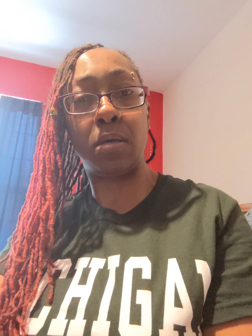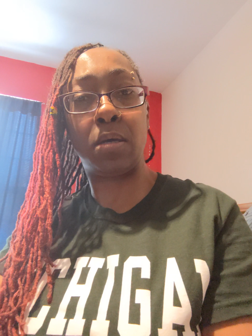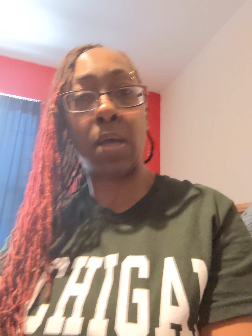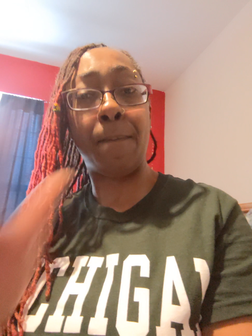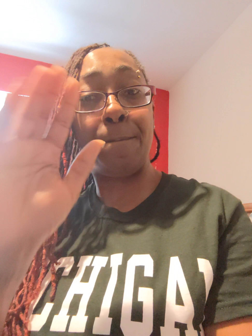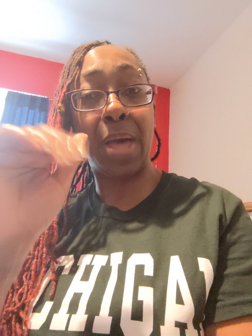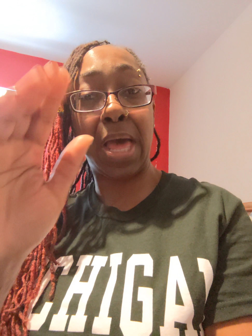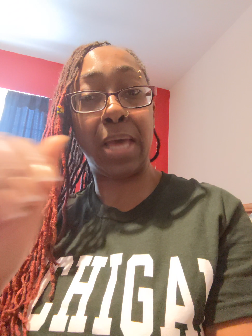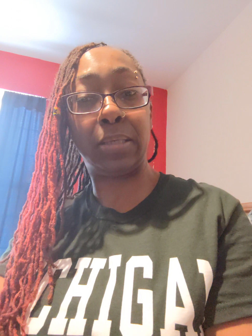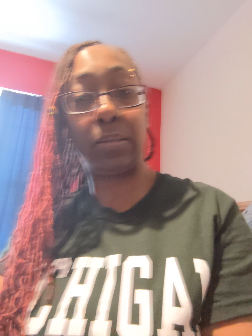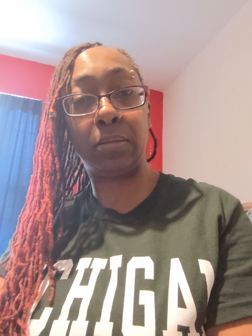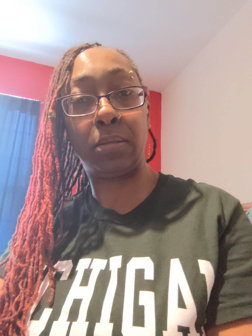bye